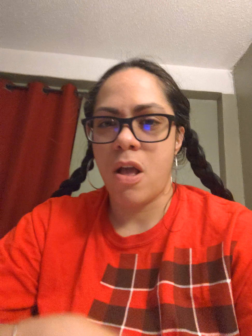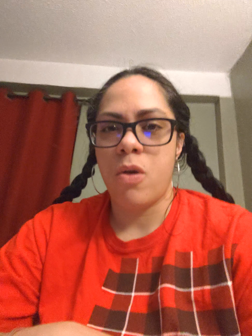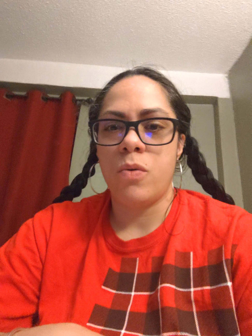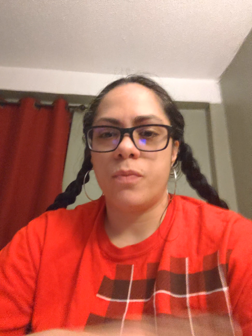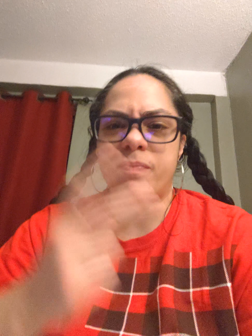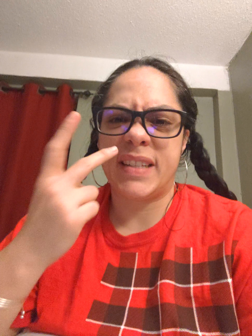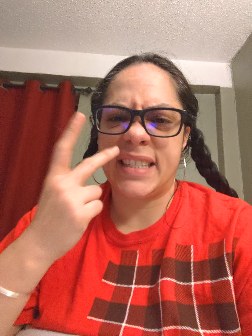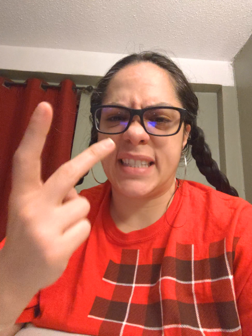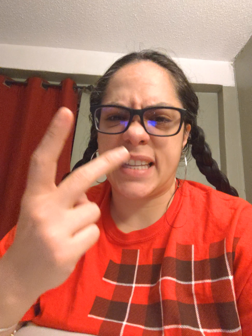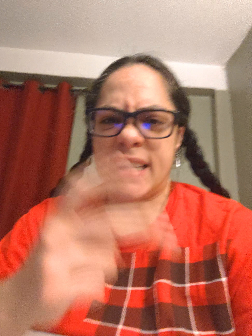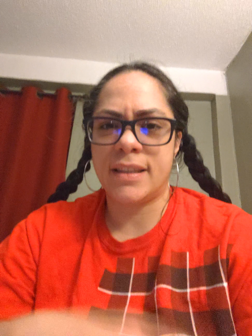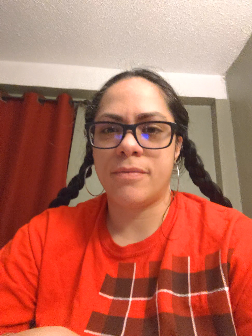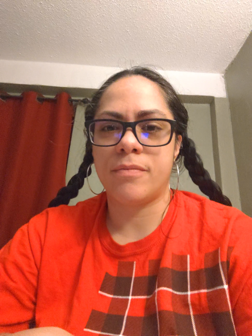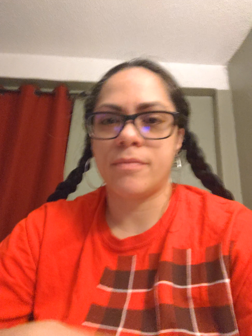see